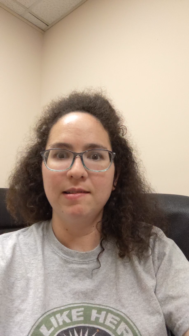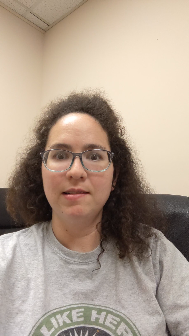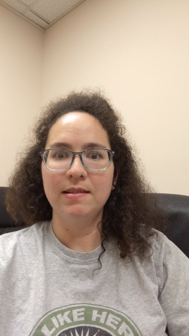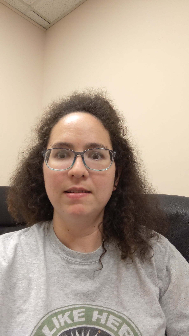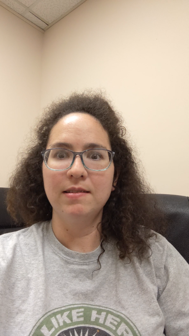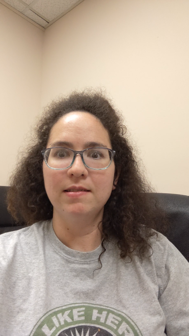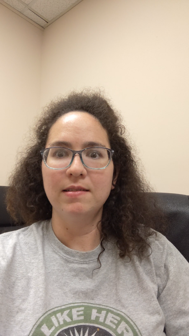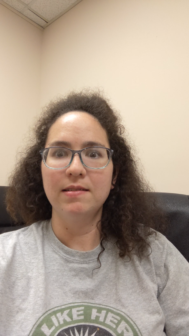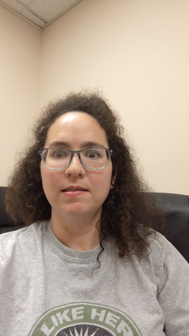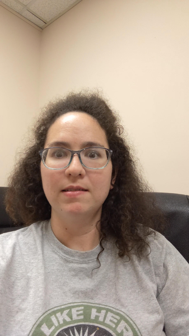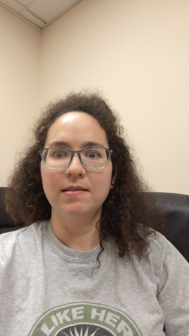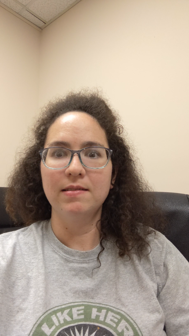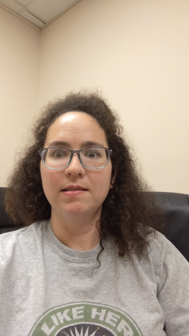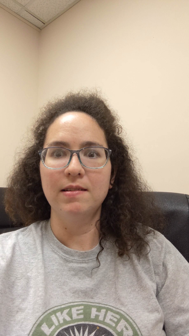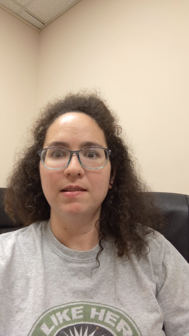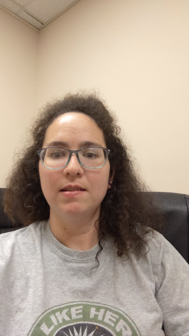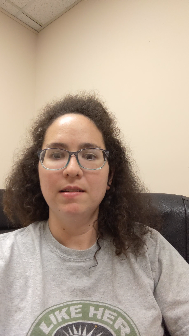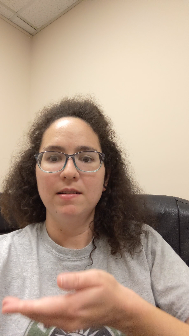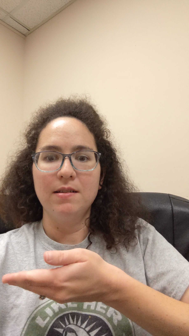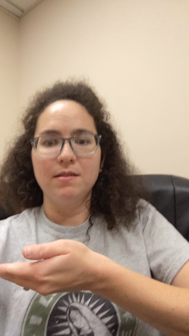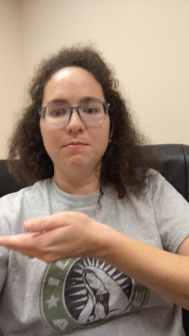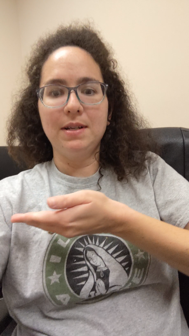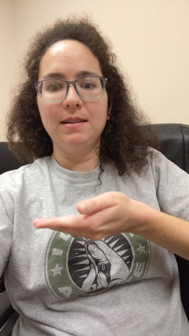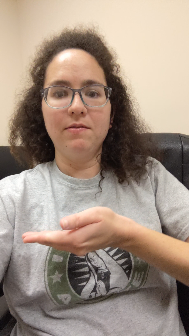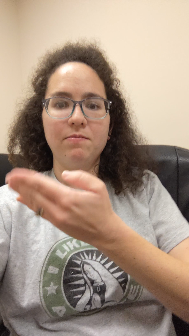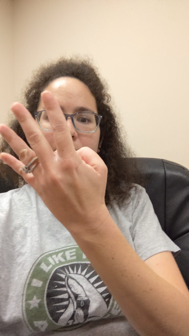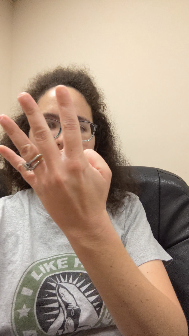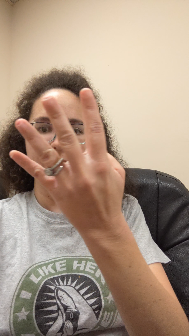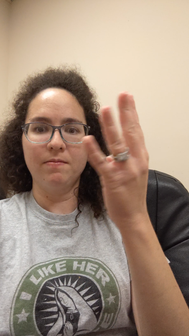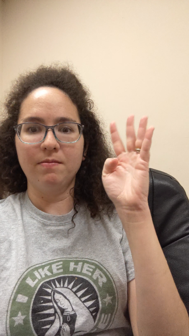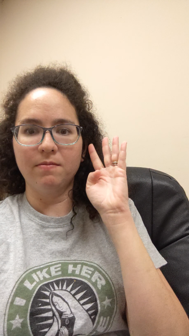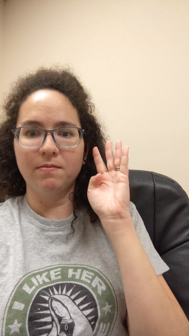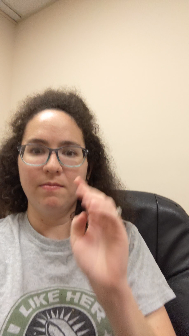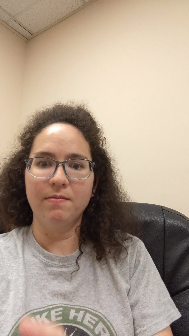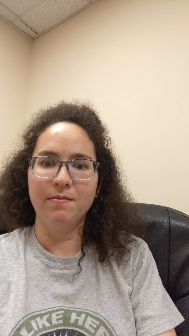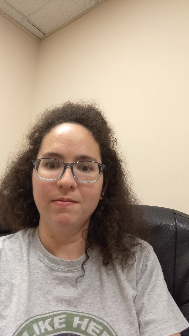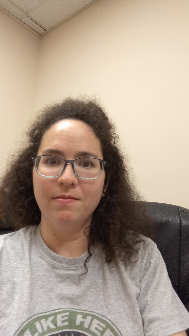crib